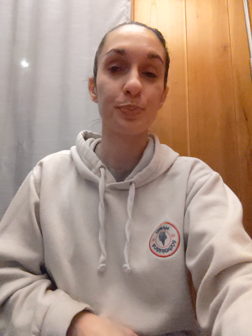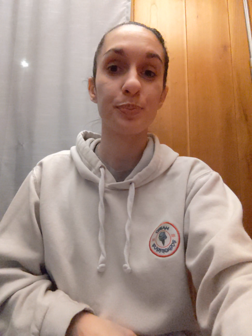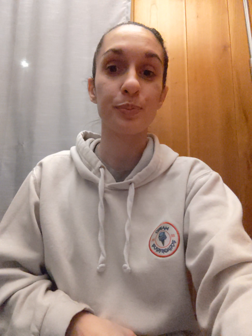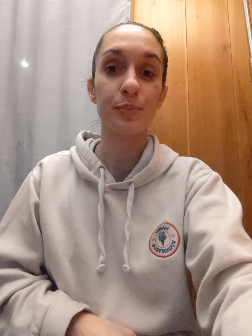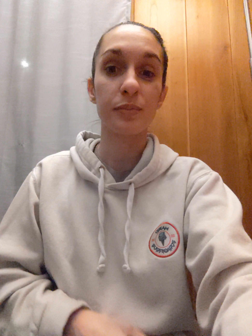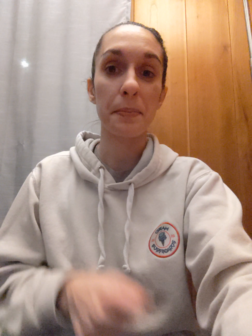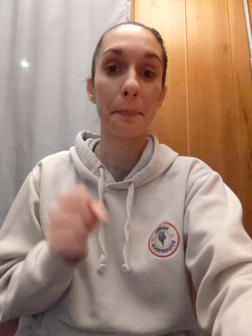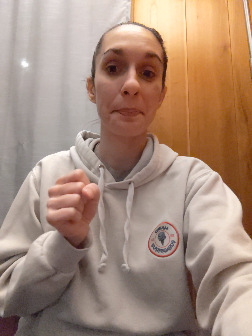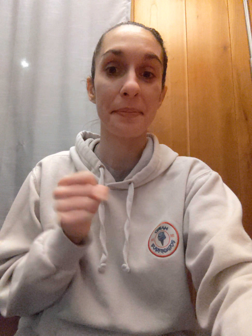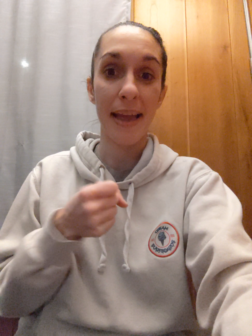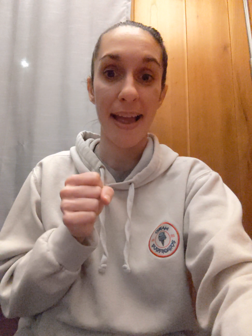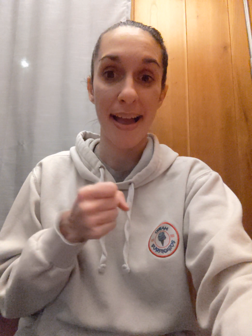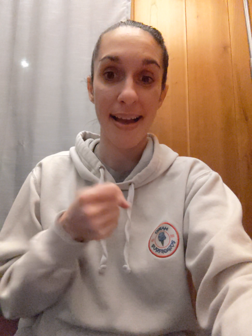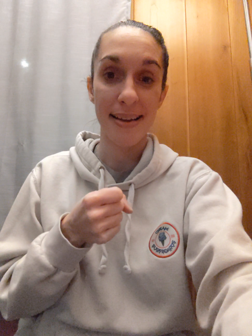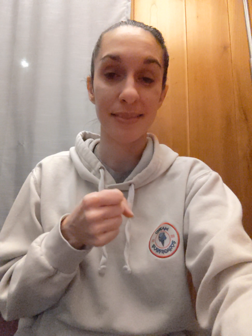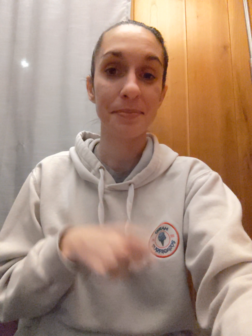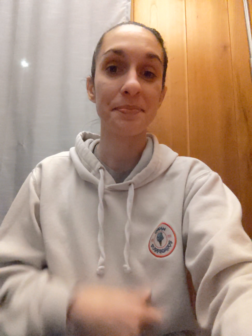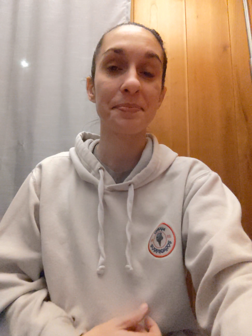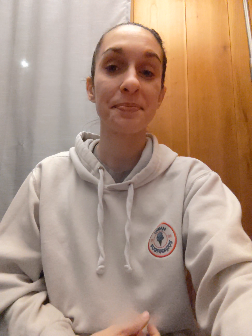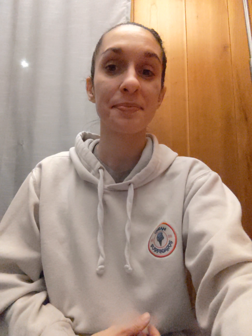make